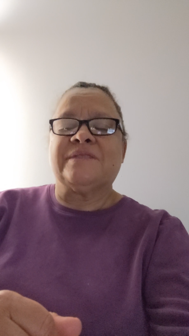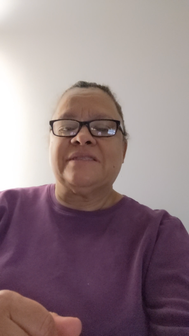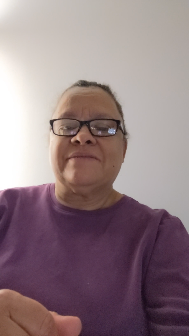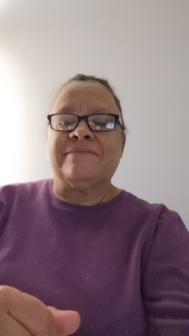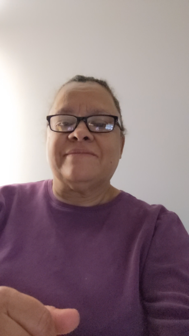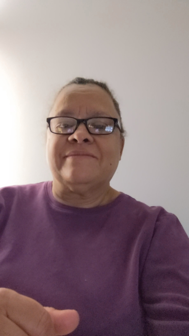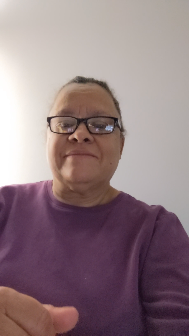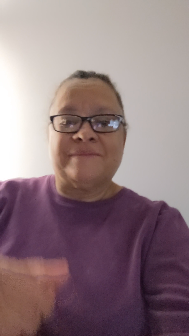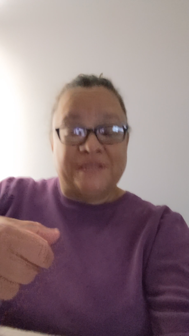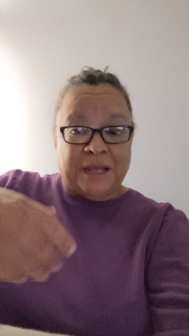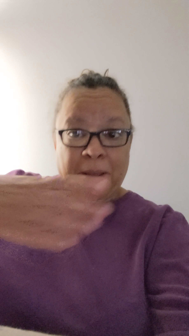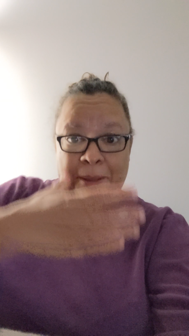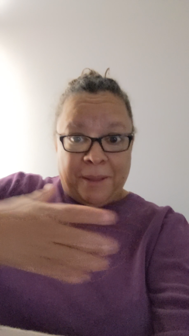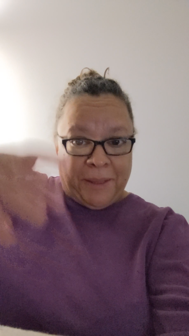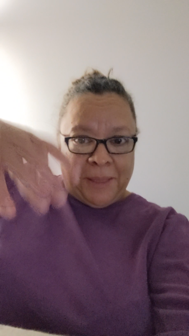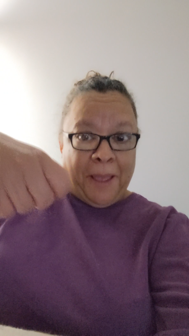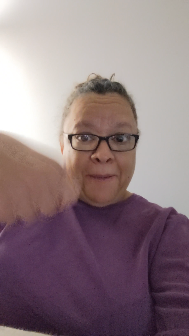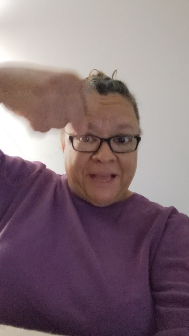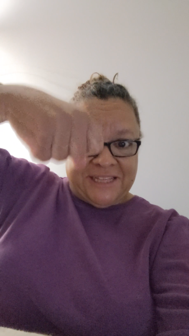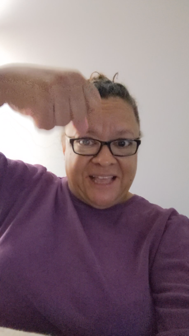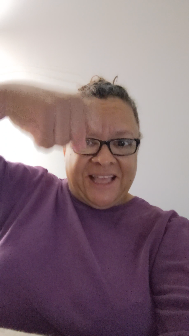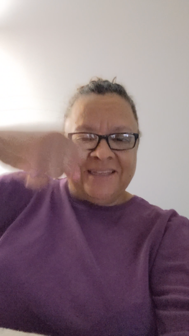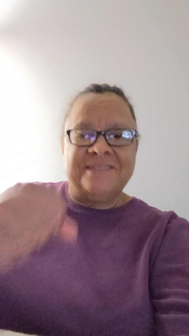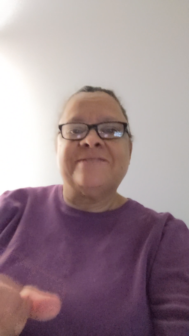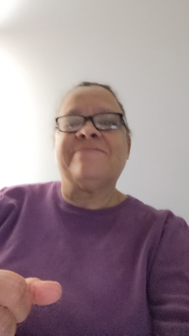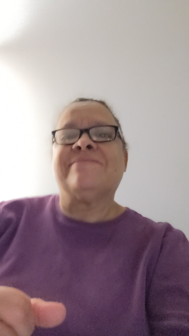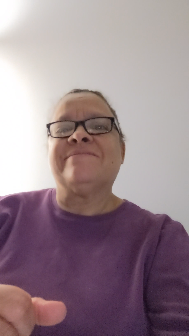basket